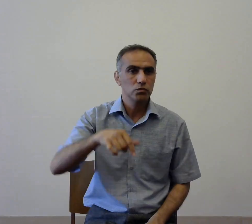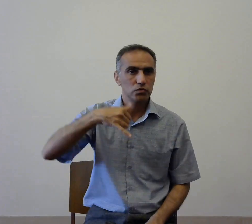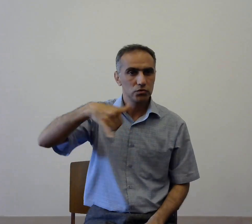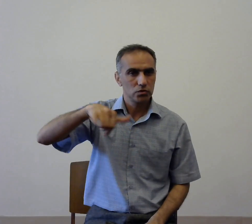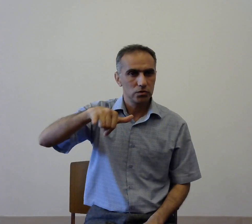çanta